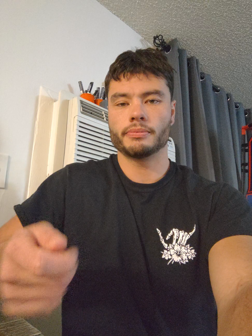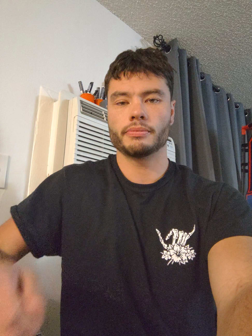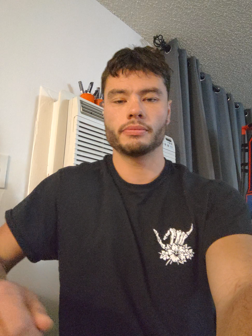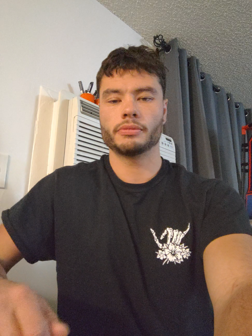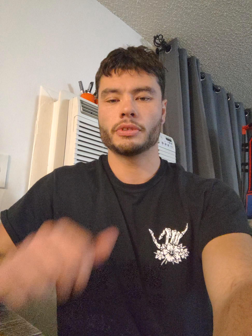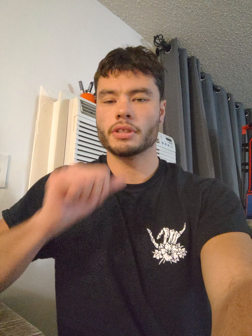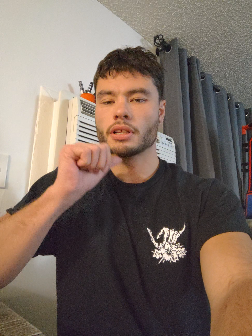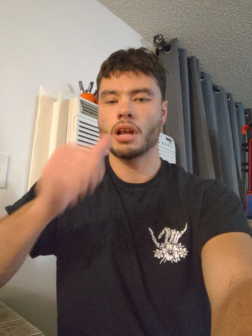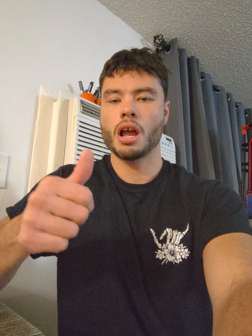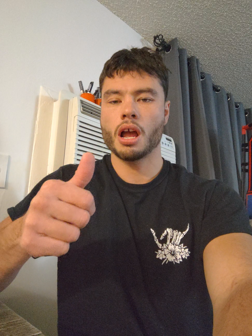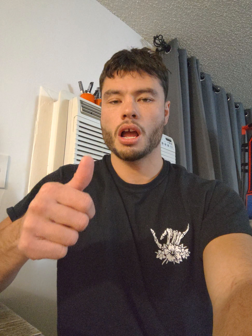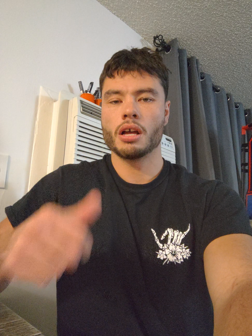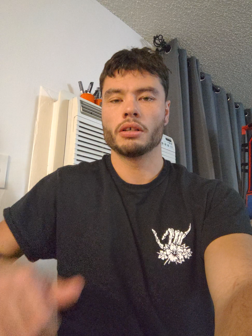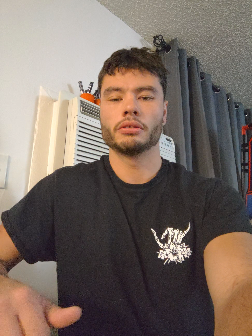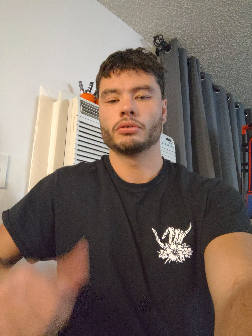not